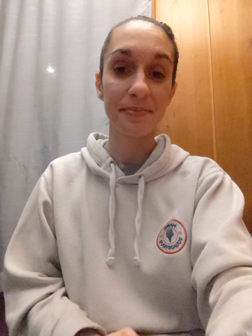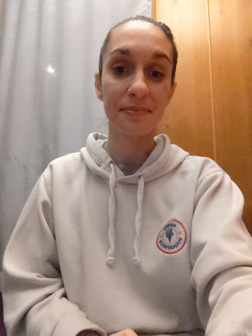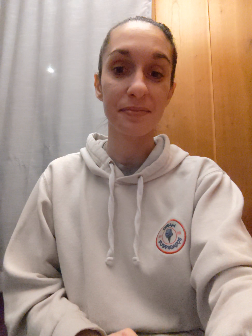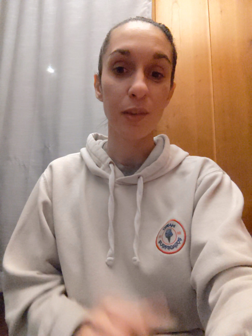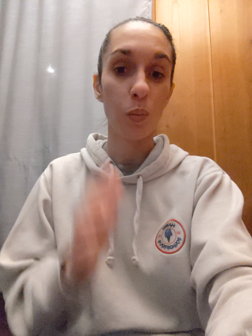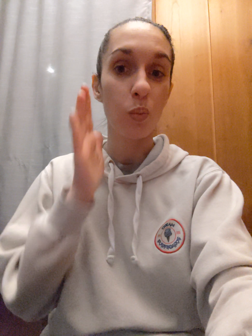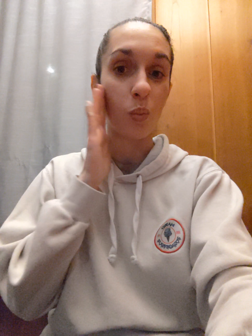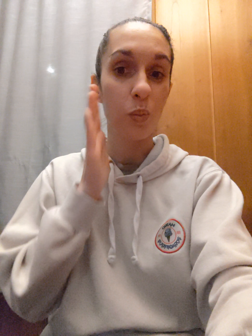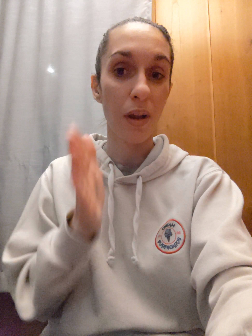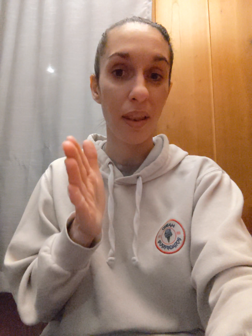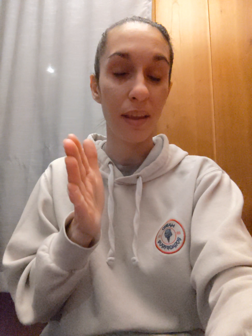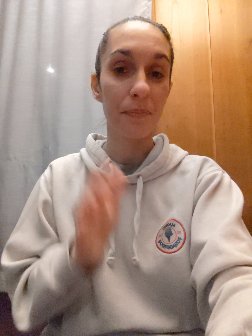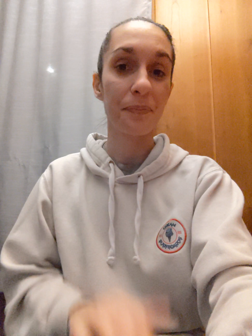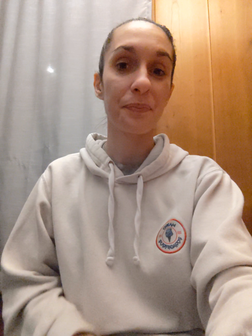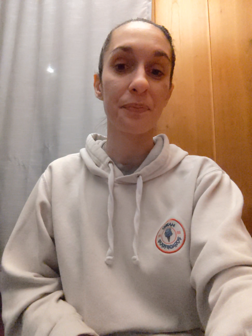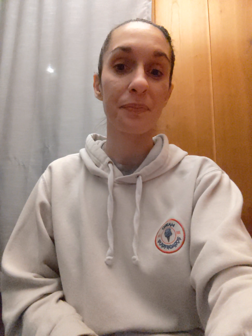will